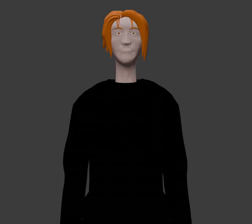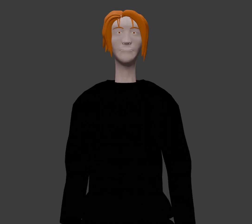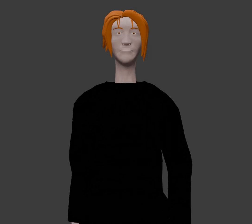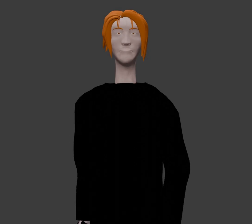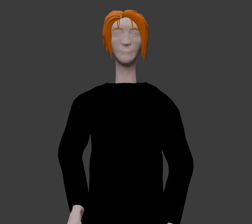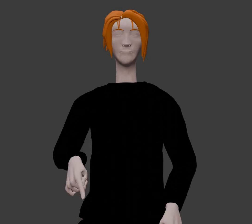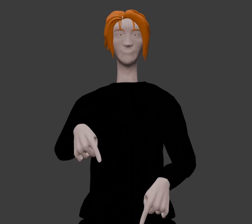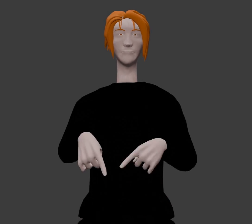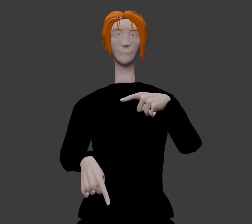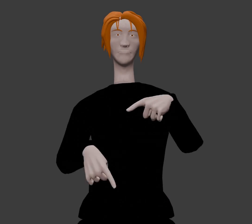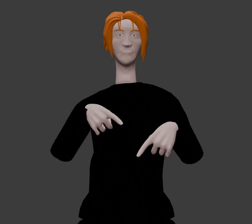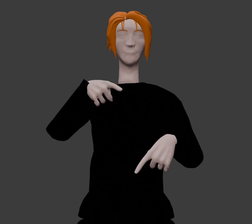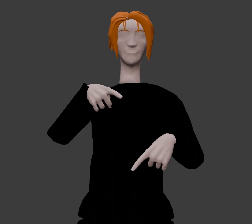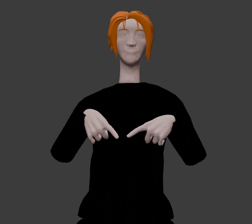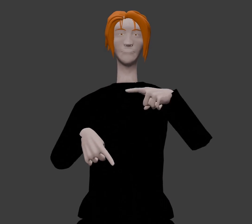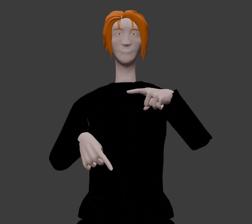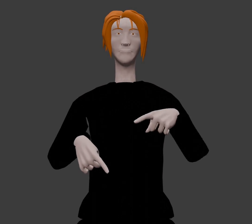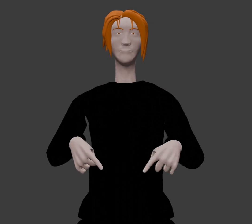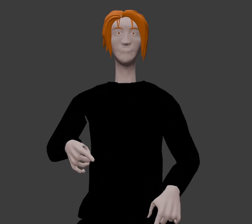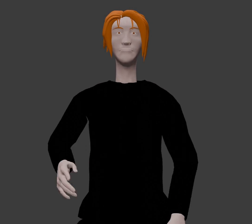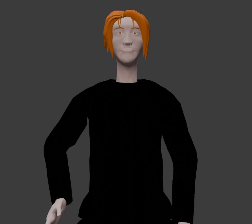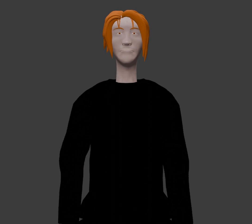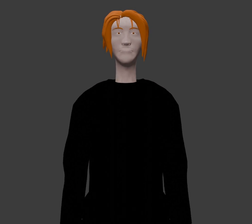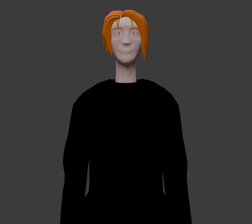Backward